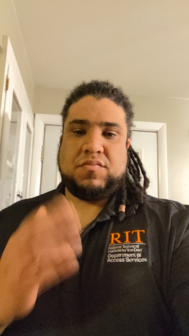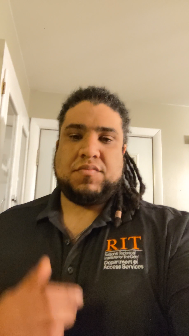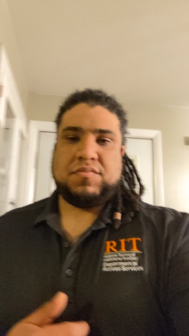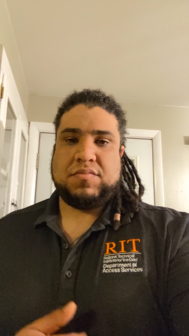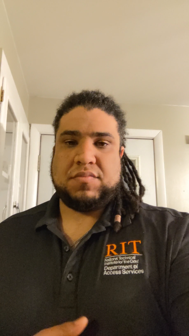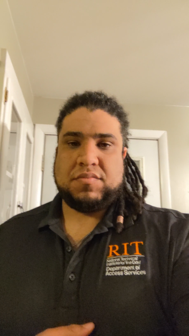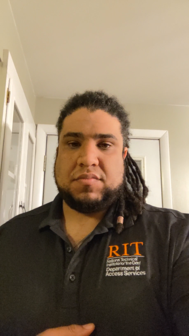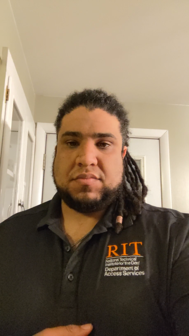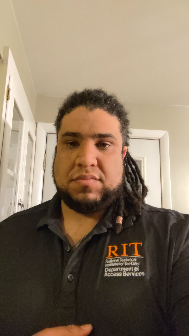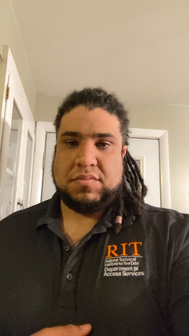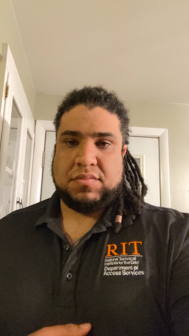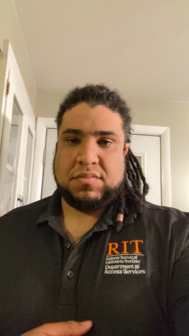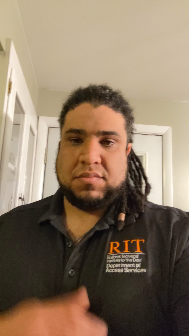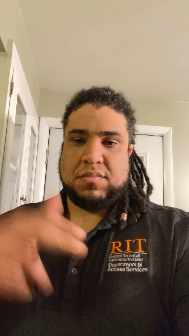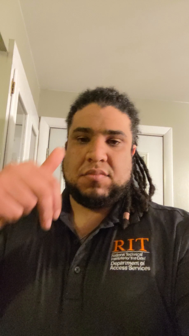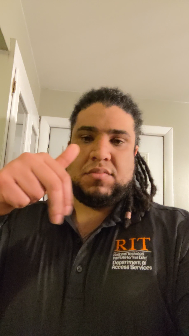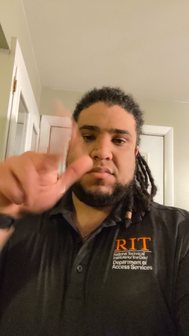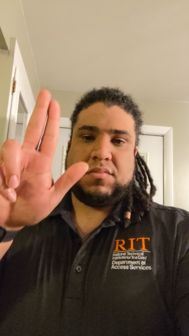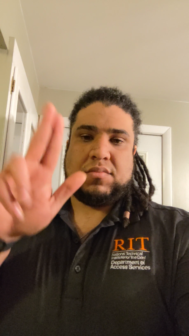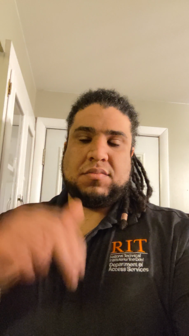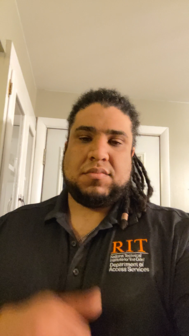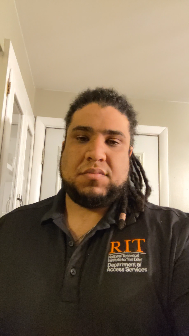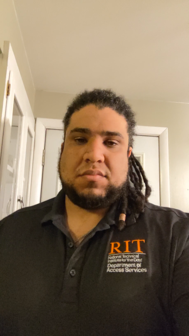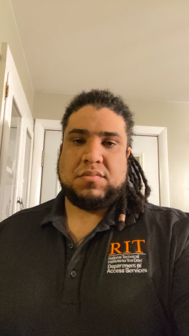lick